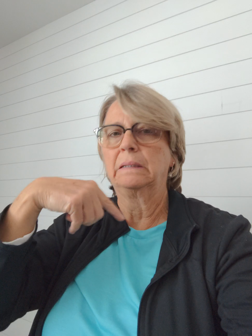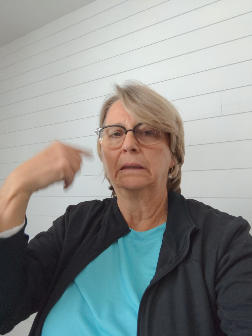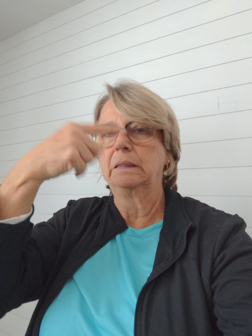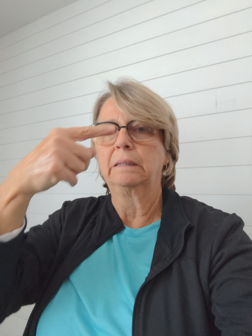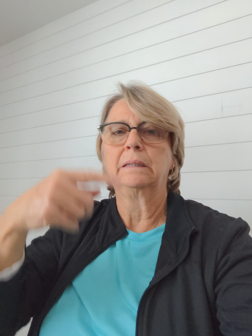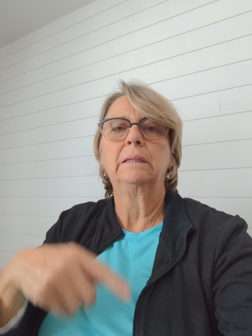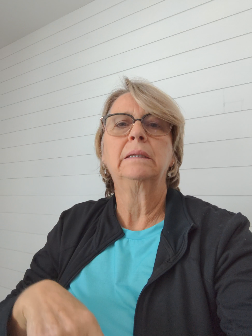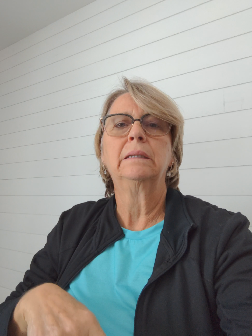face